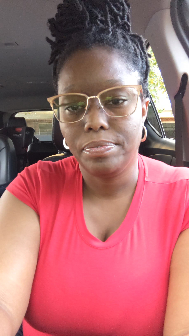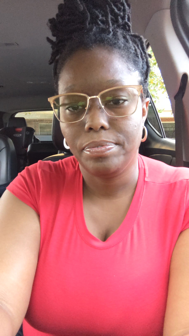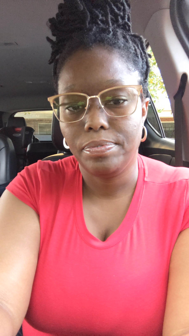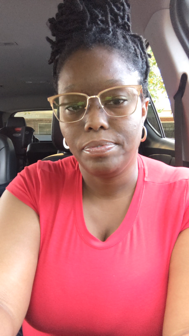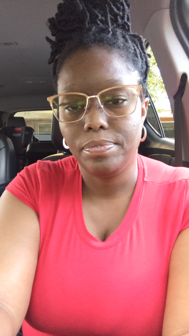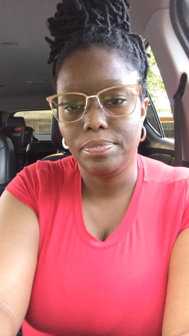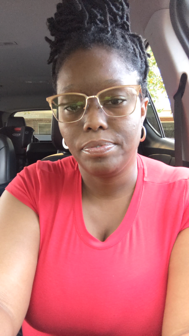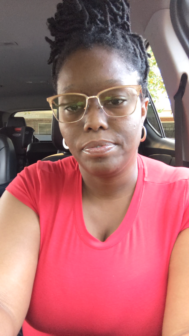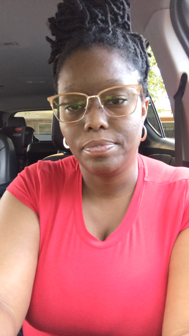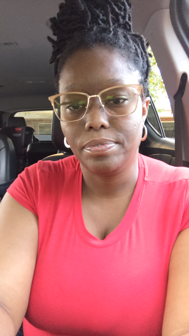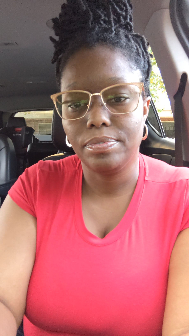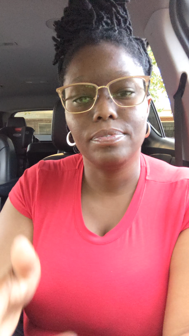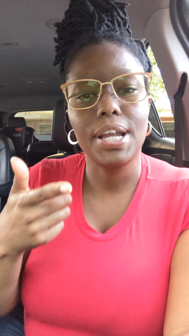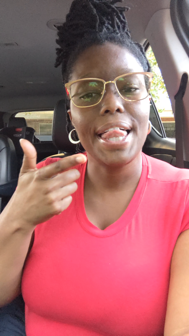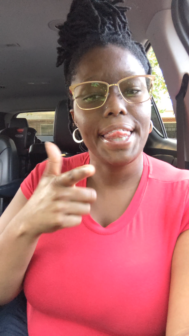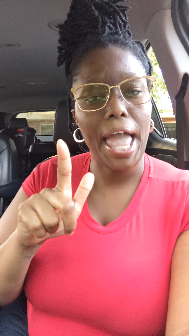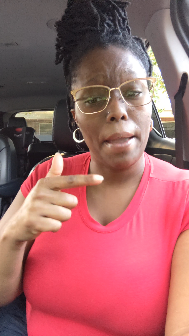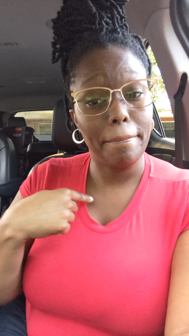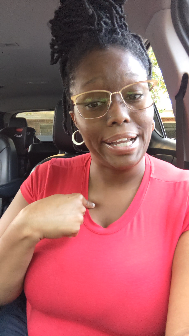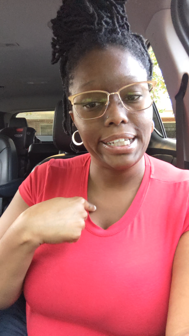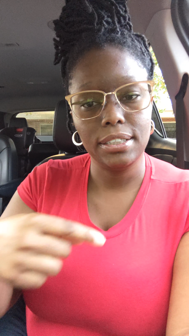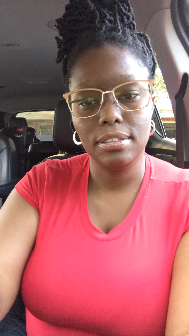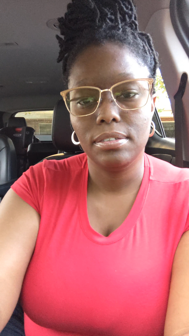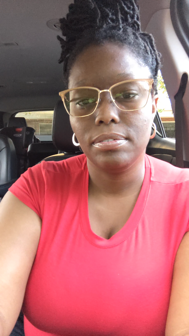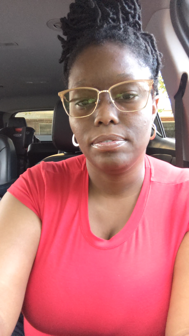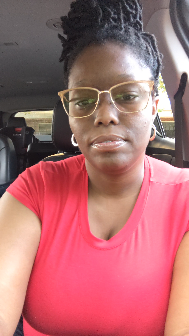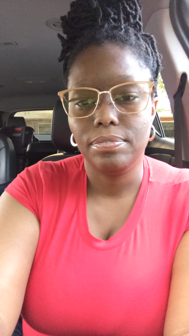let me